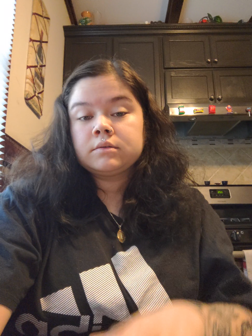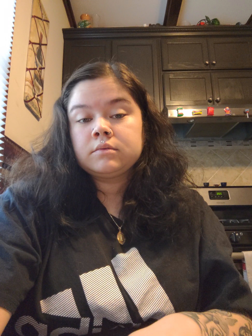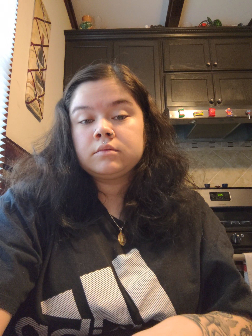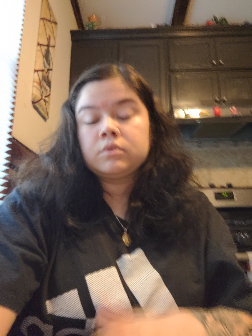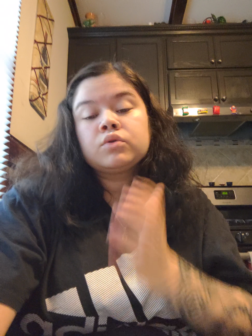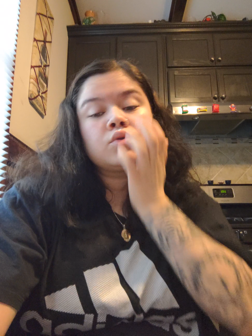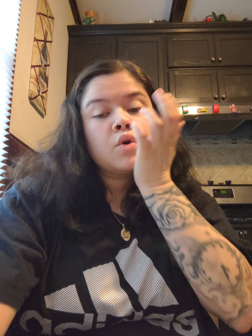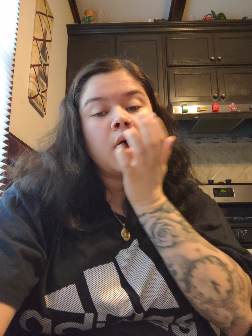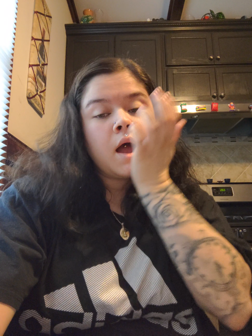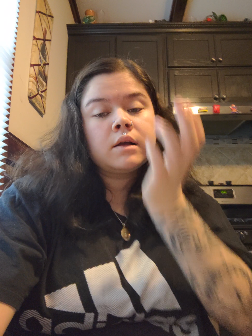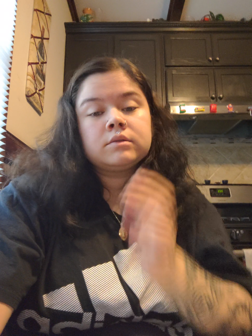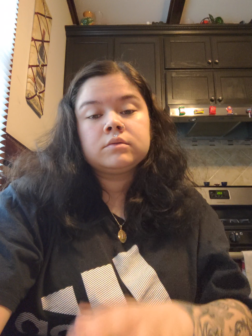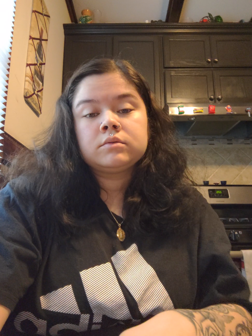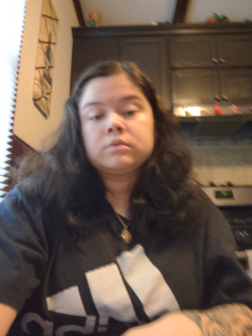grass